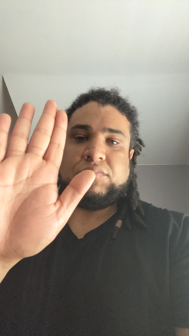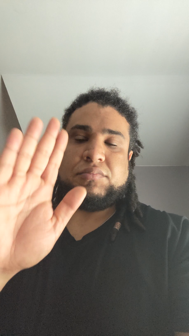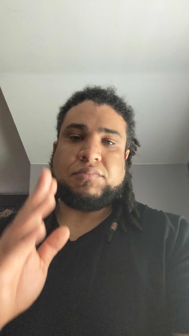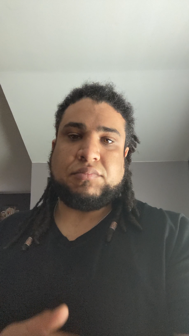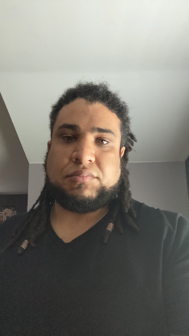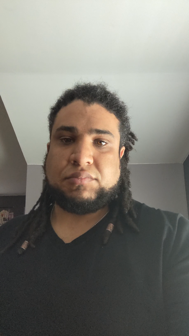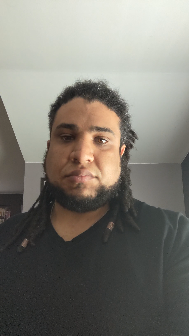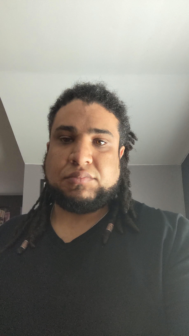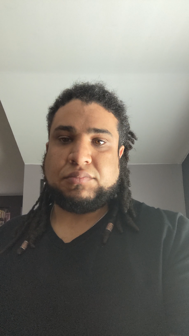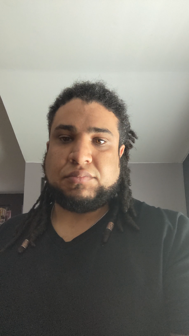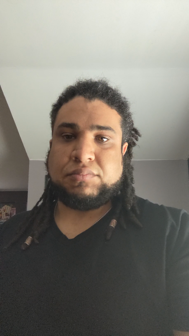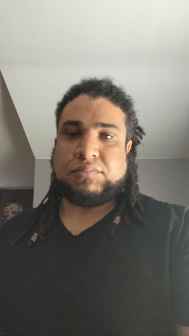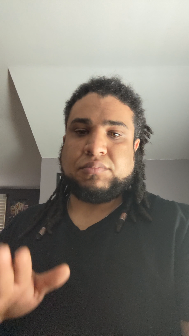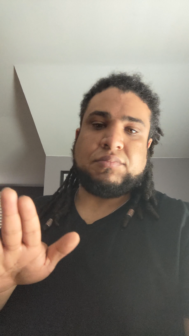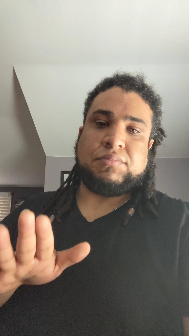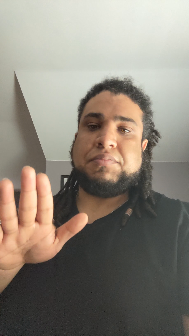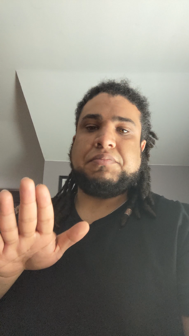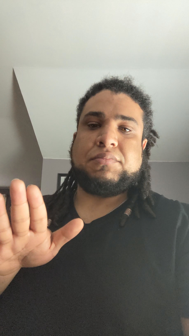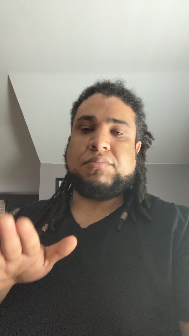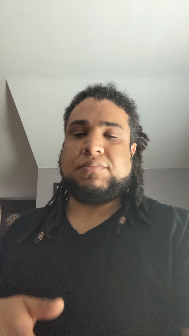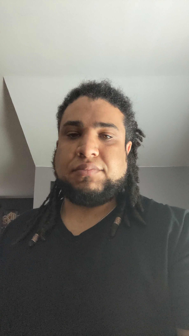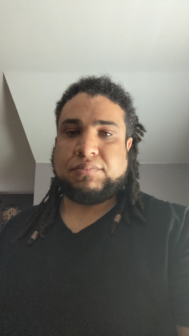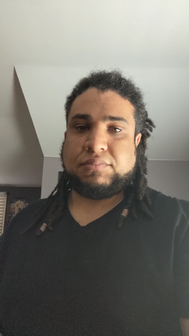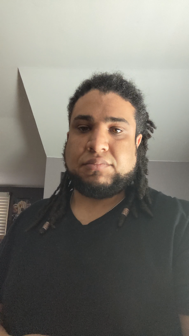penguin